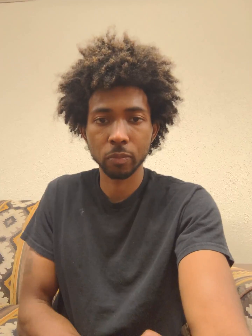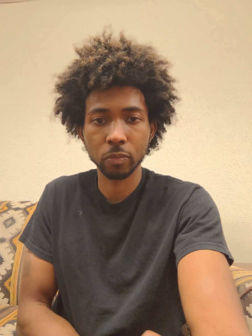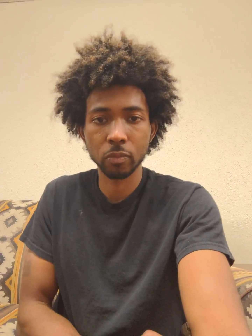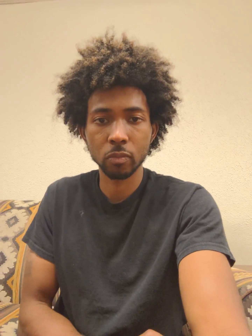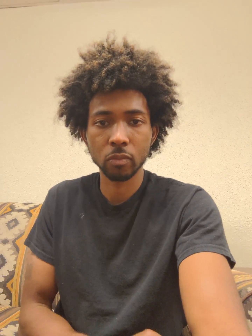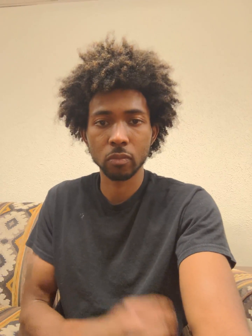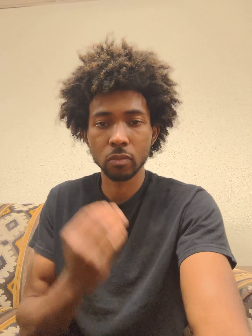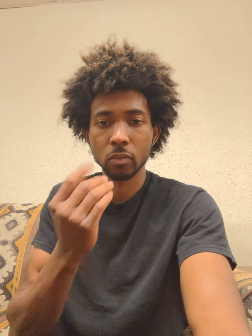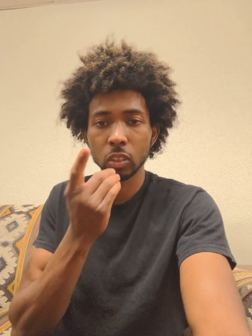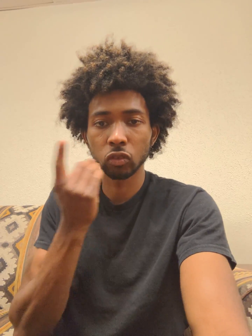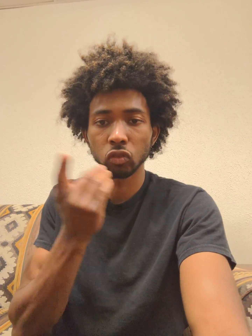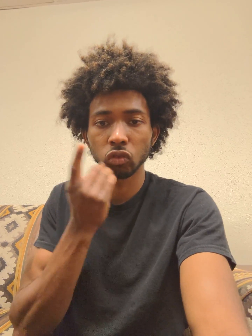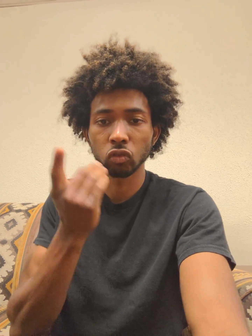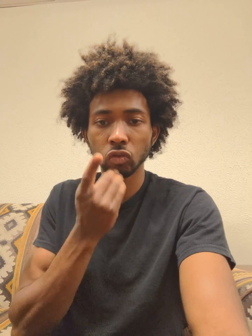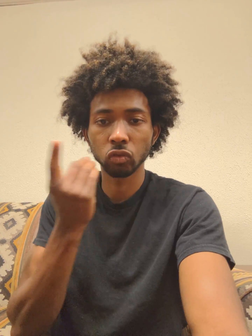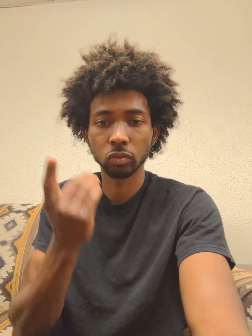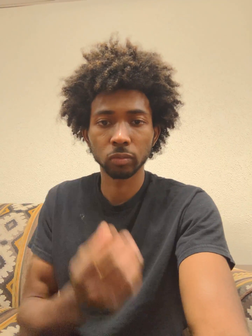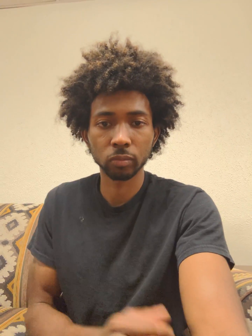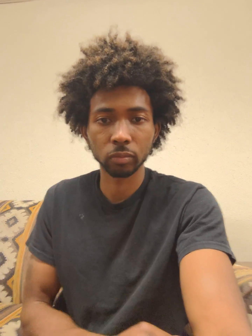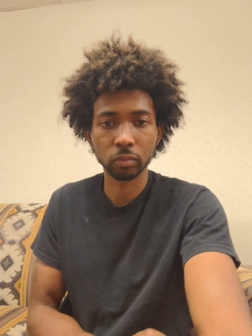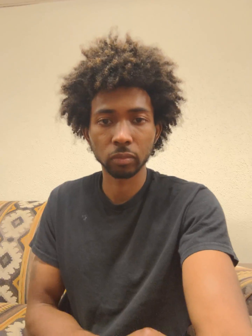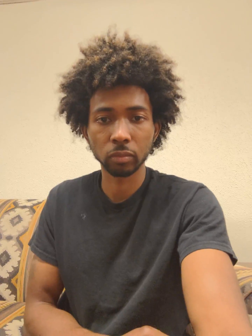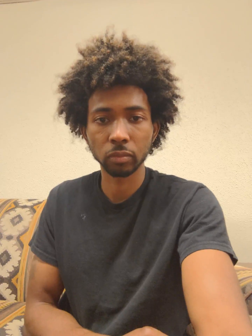dinner